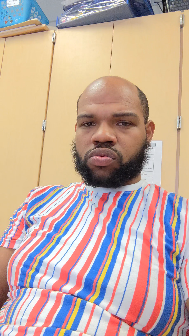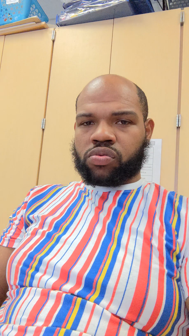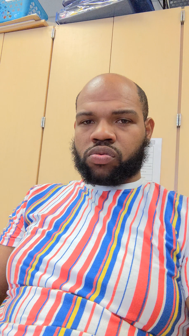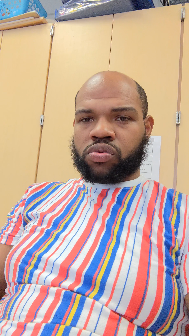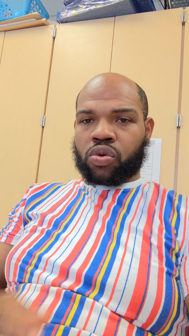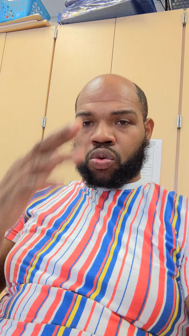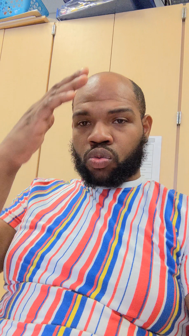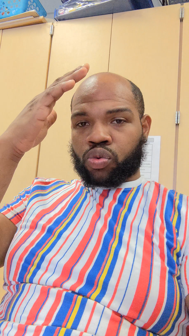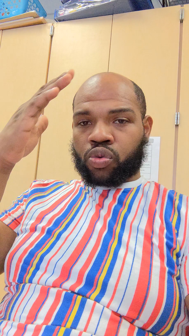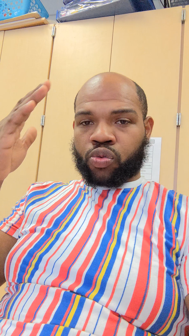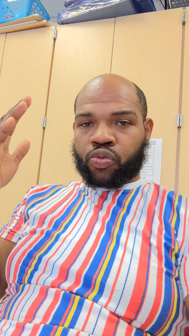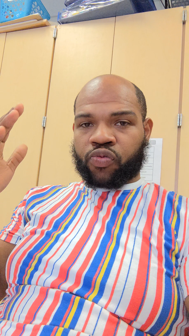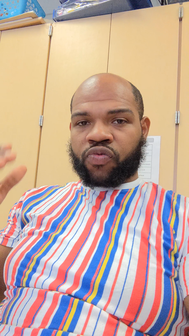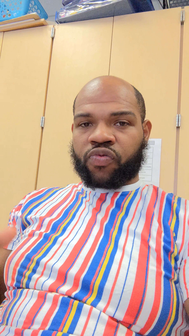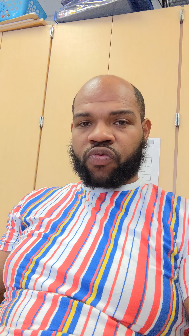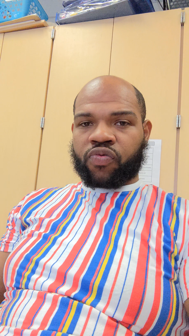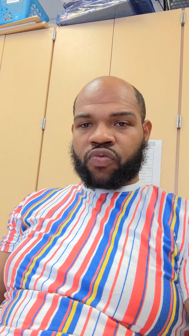roof